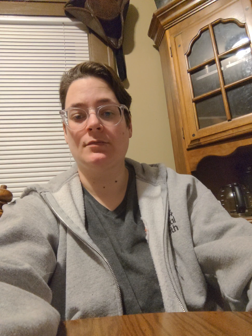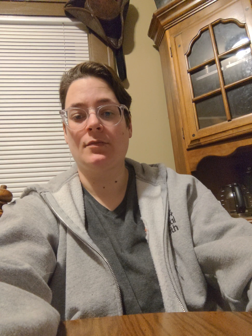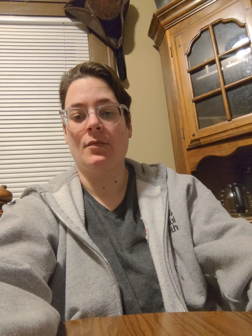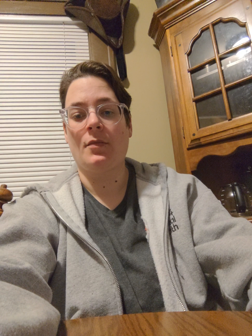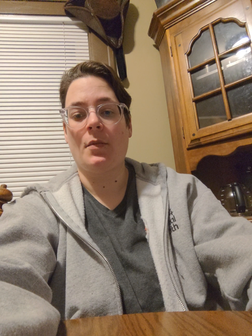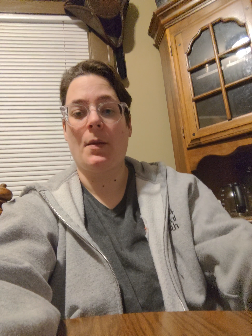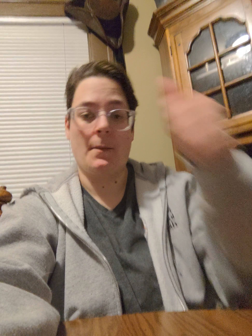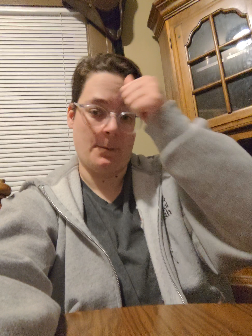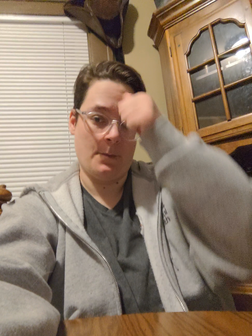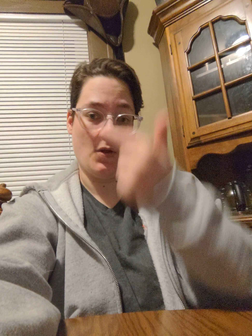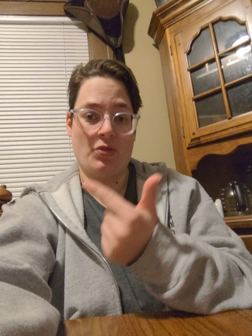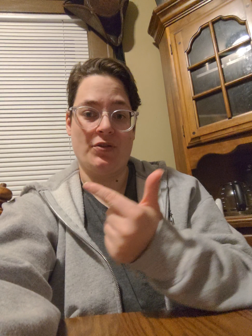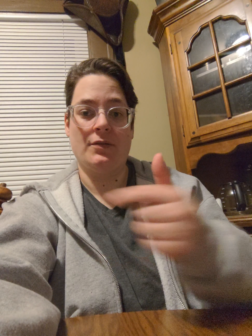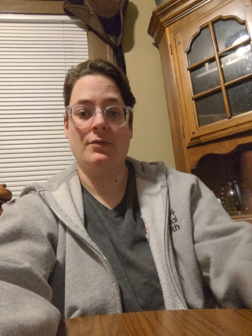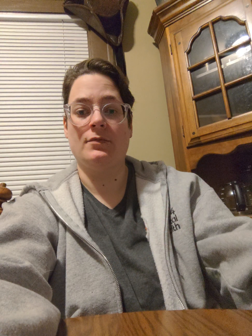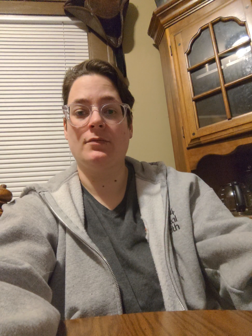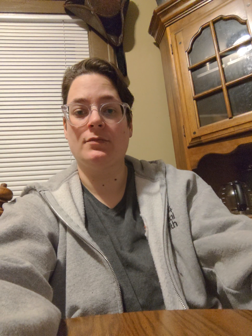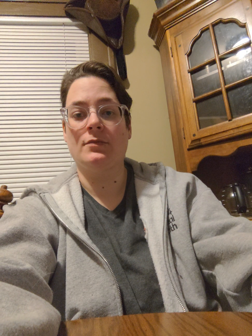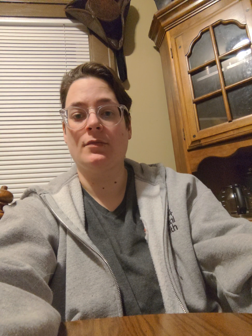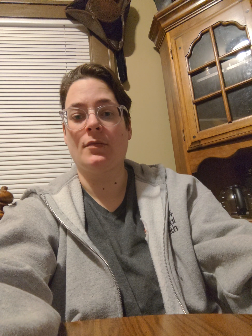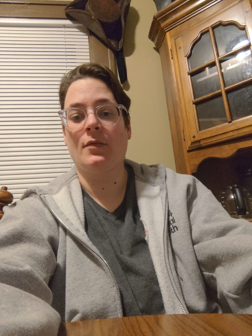brother